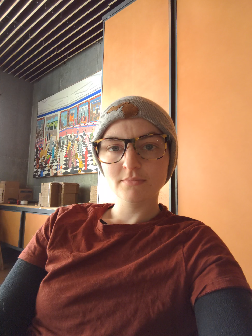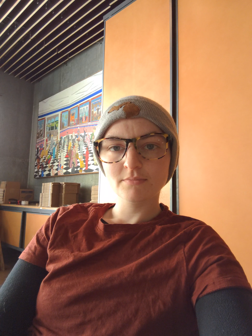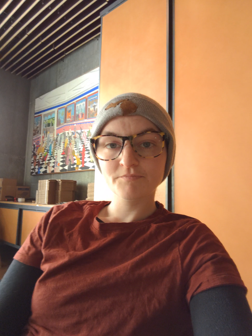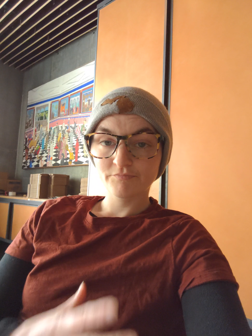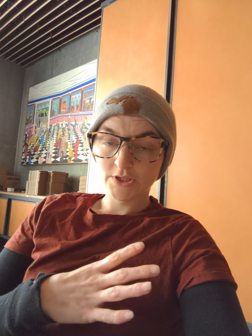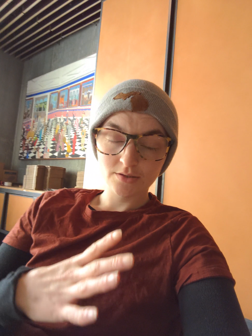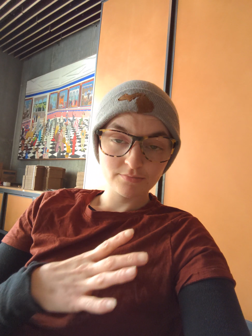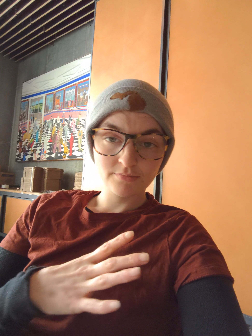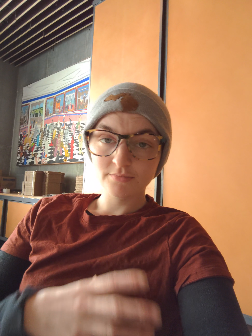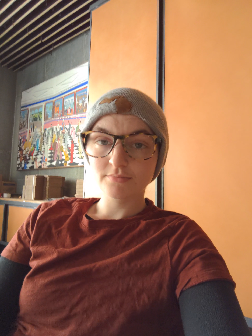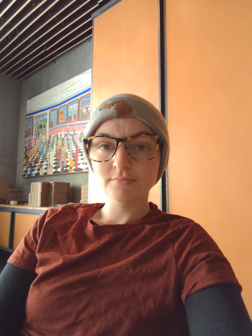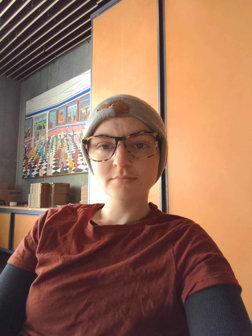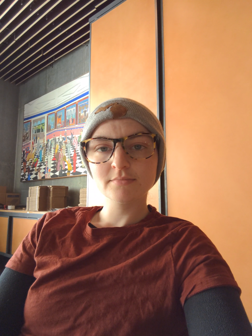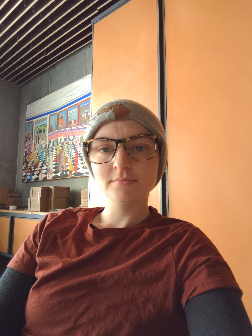fine